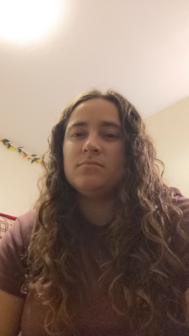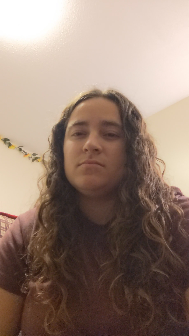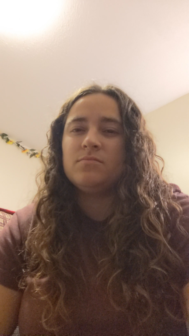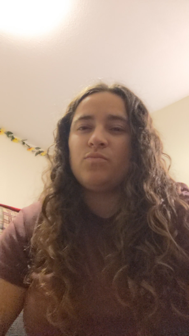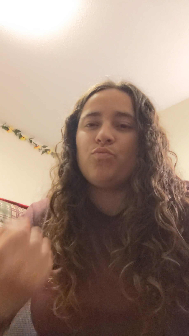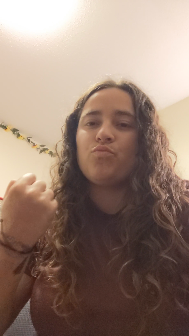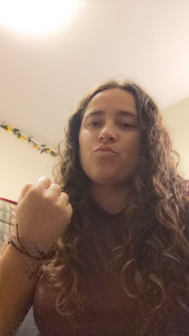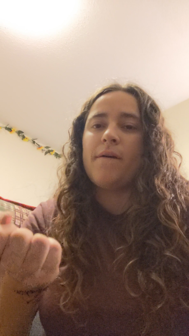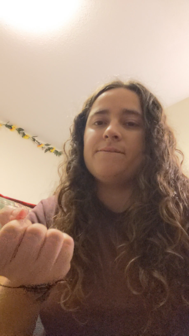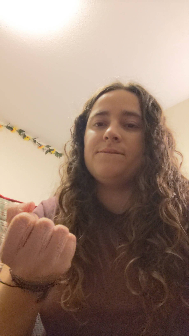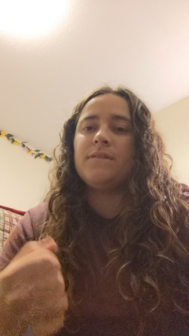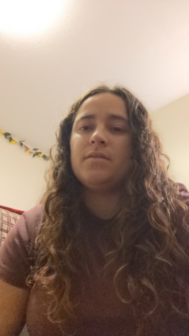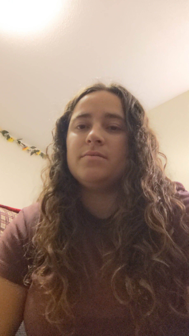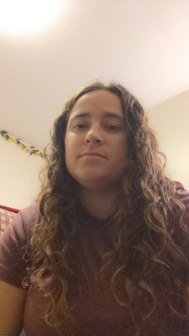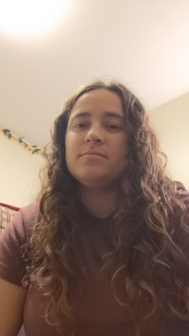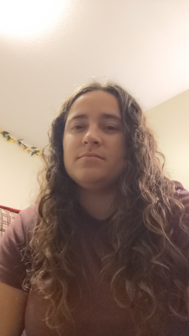drive